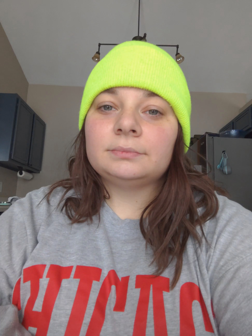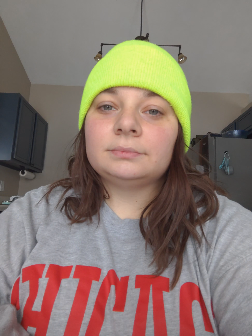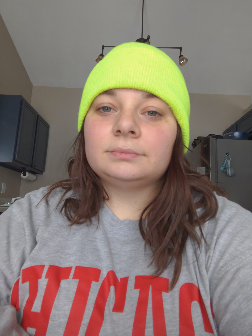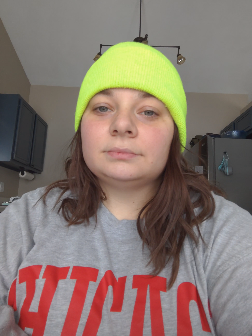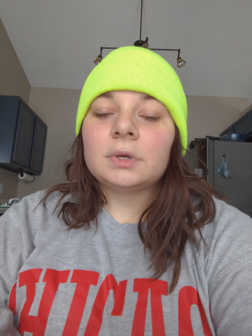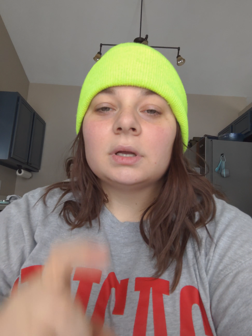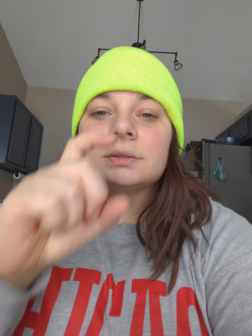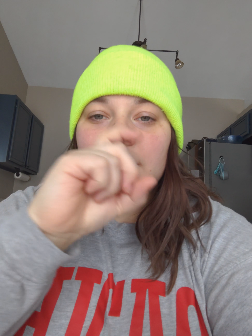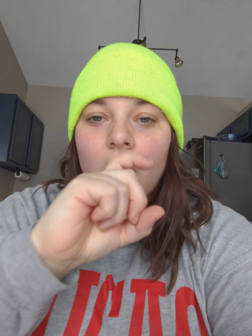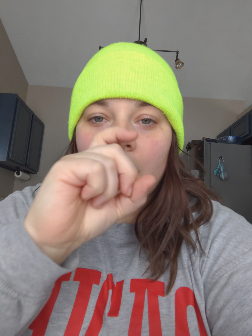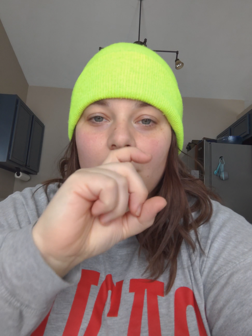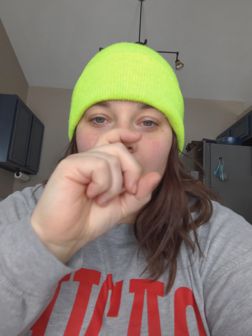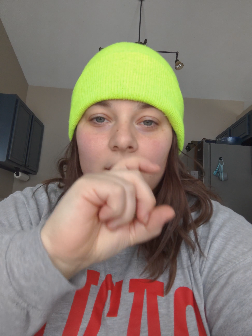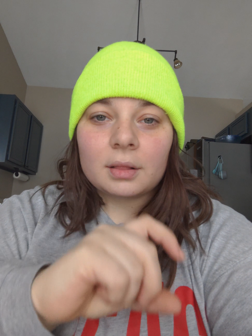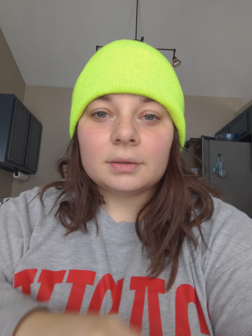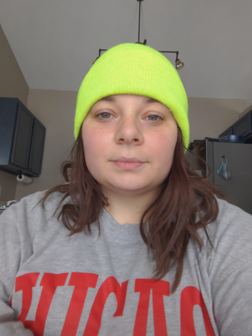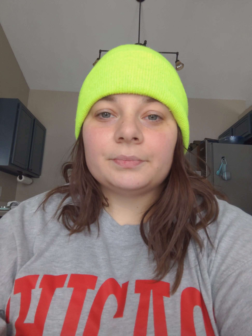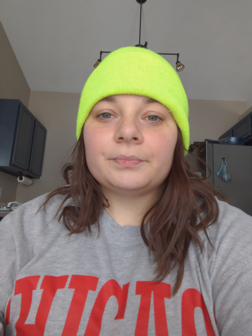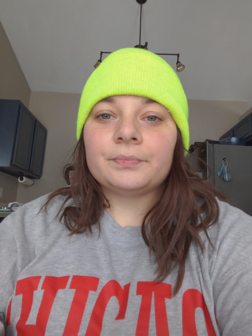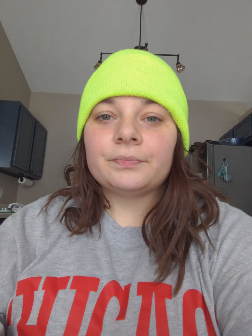doll